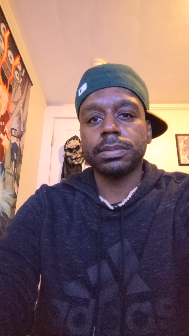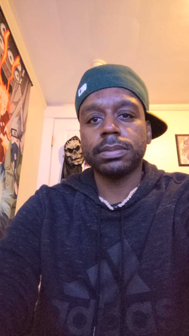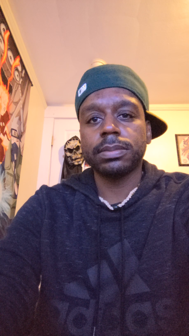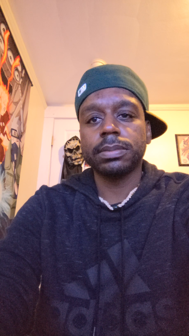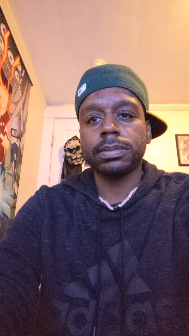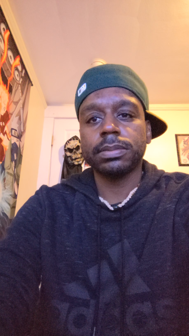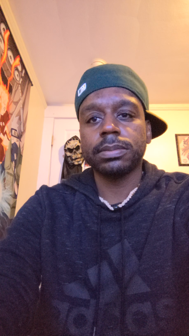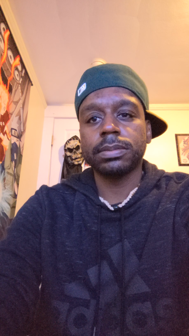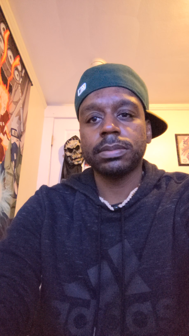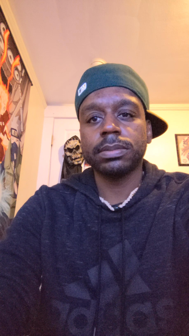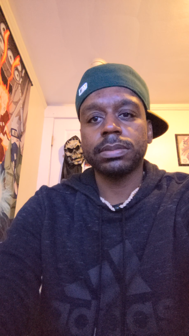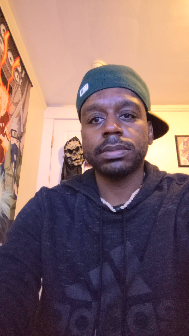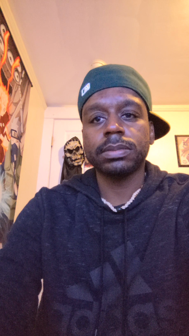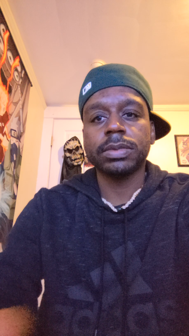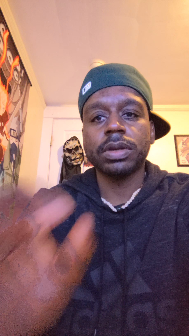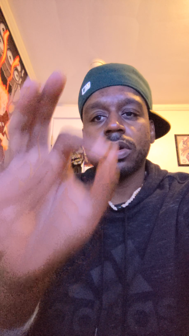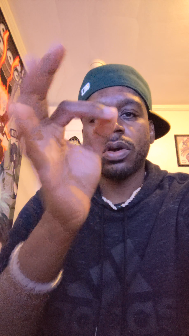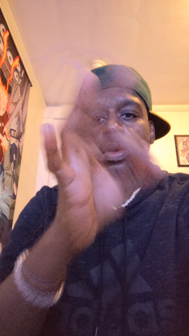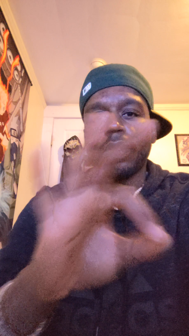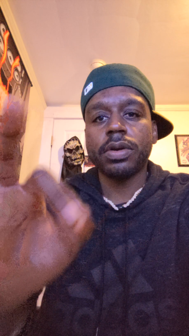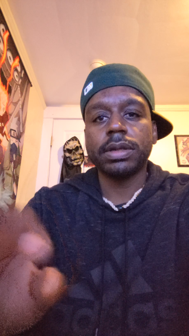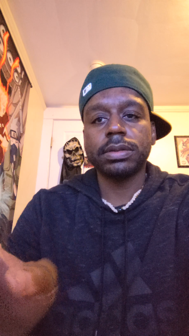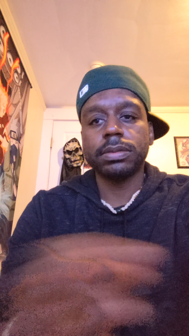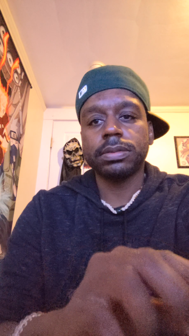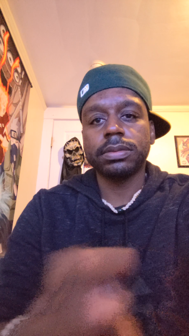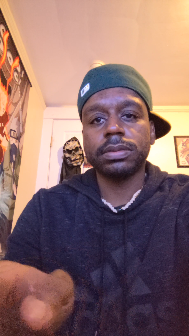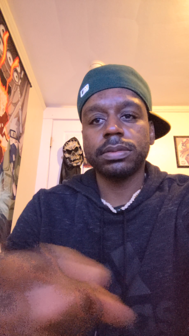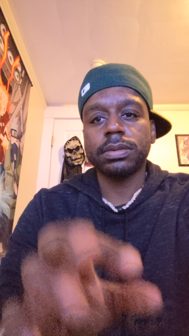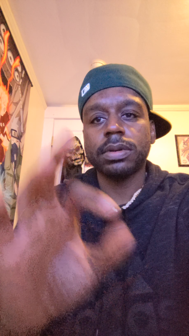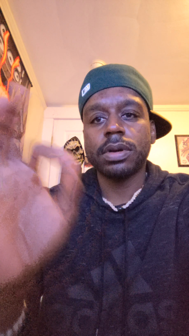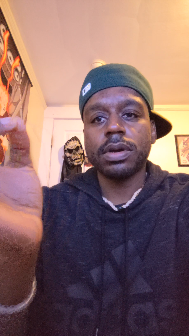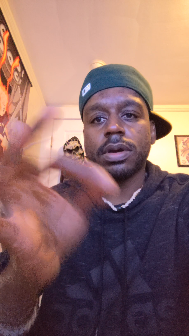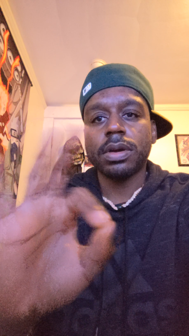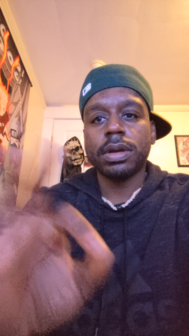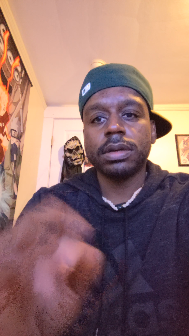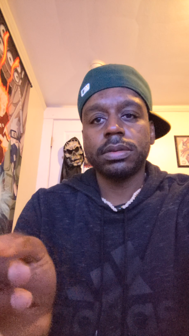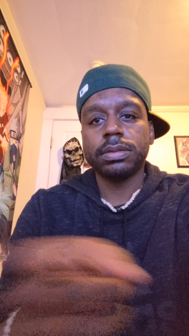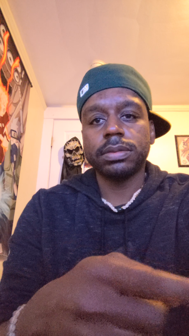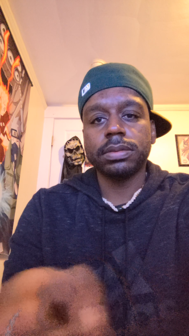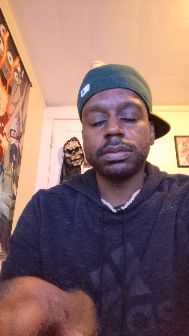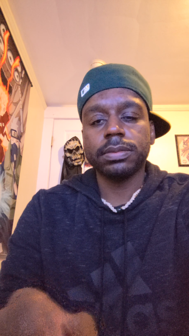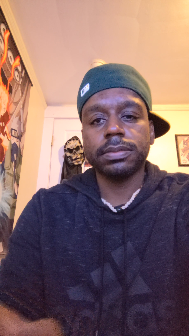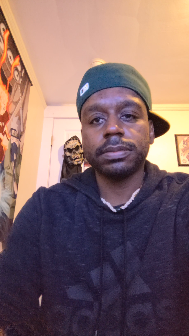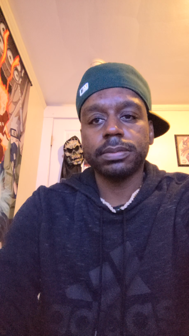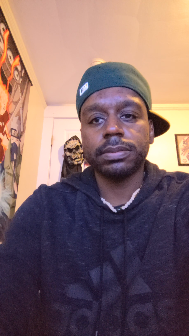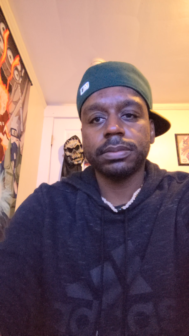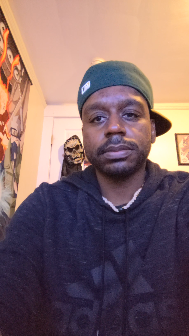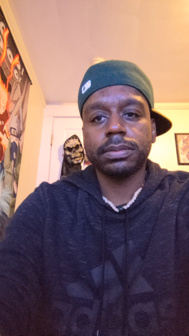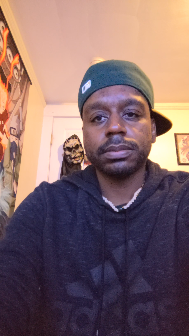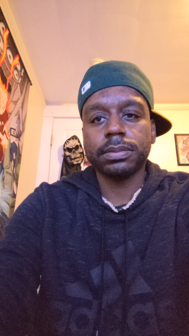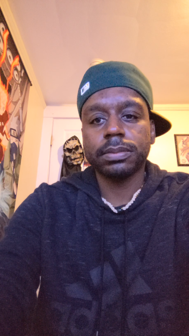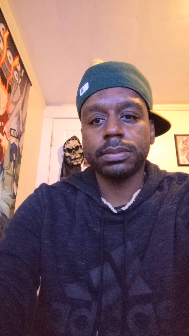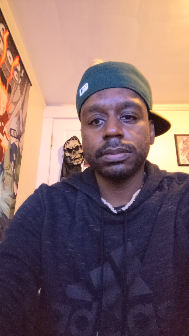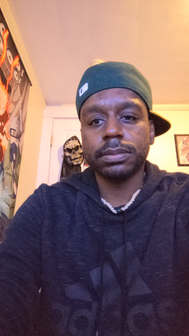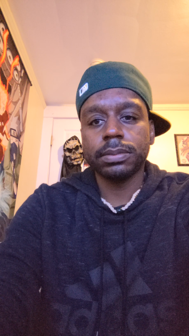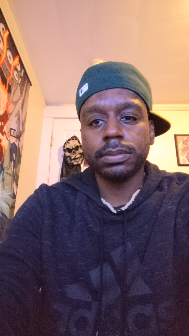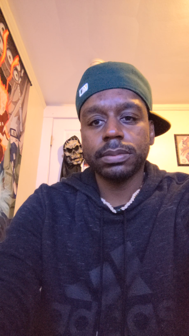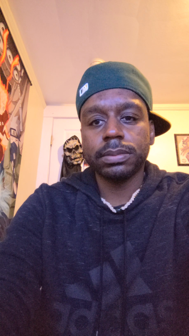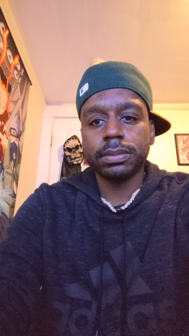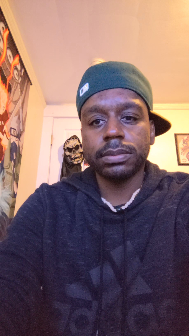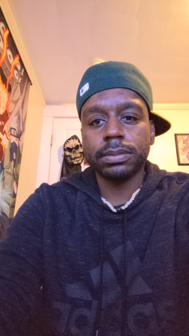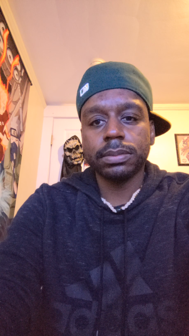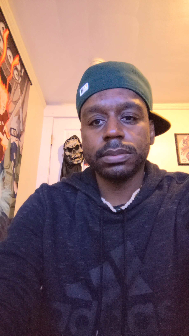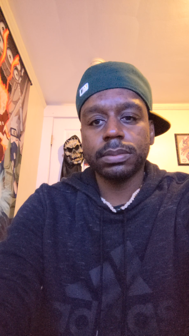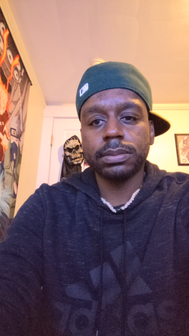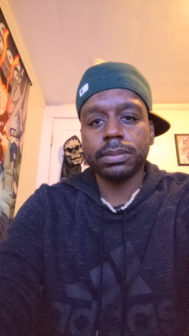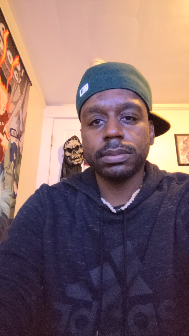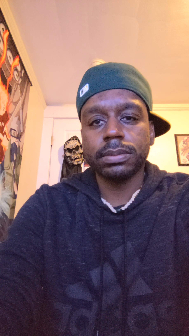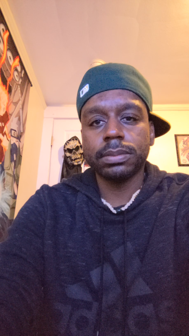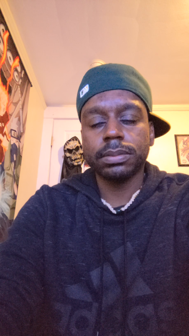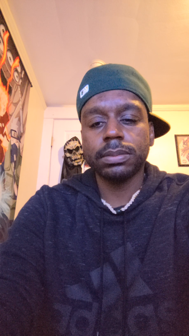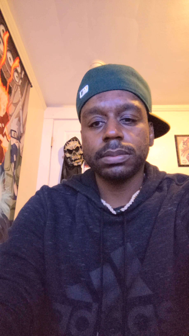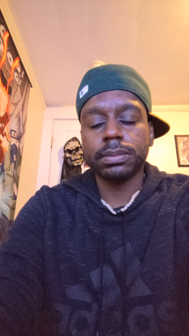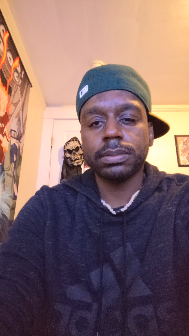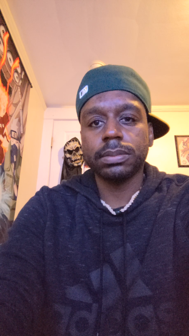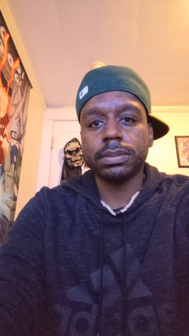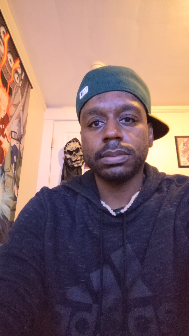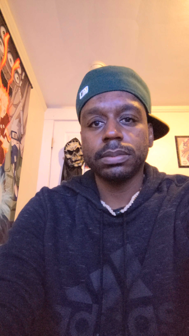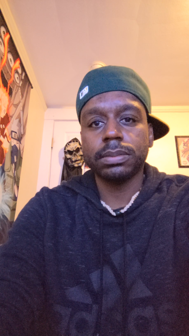hose